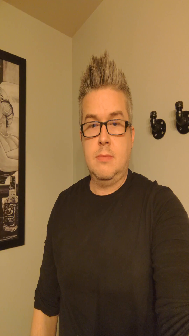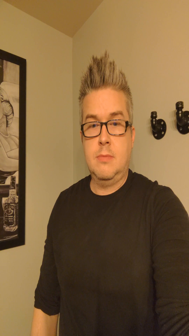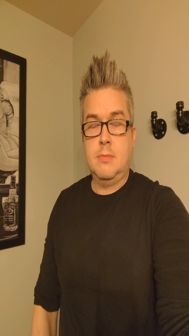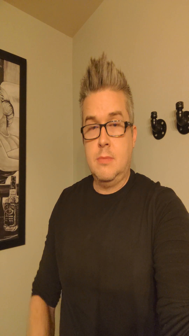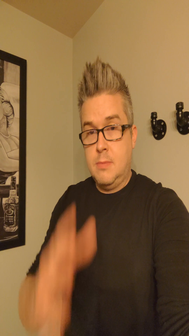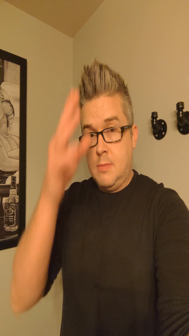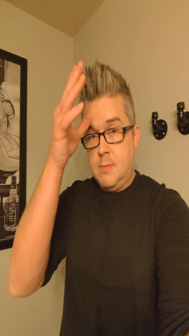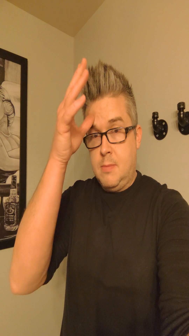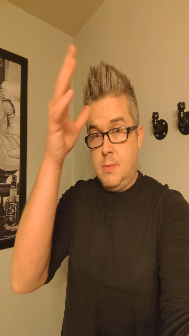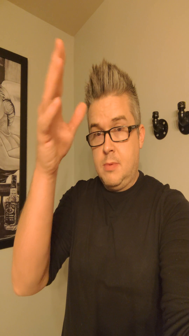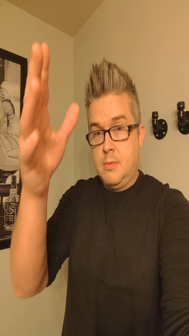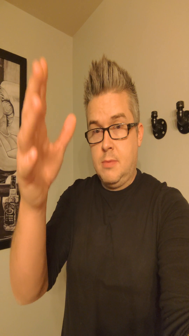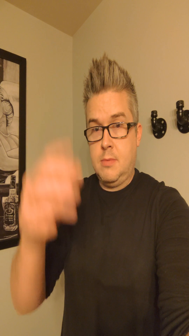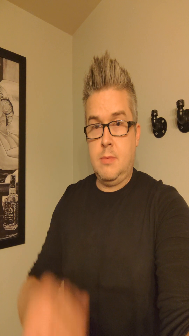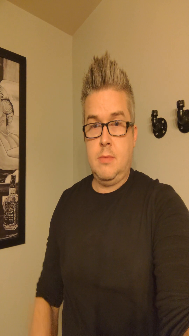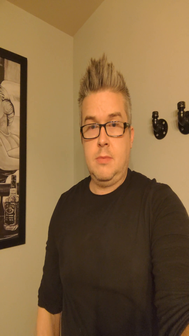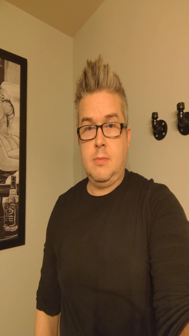grandpa